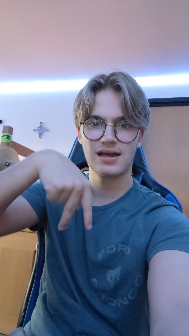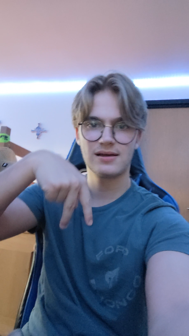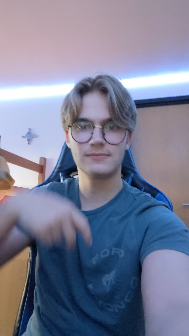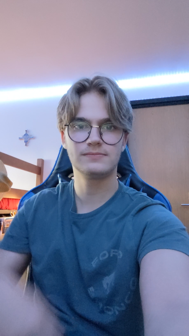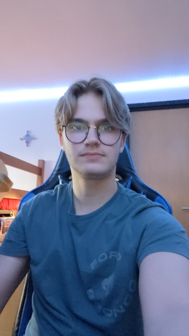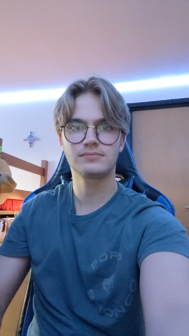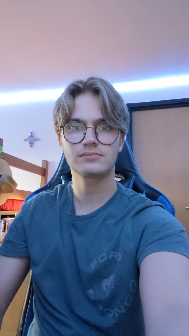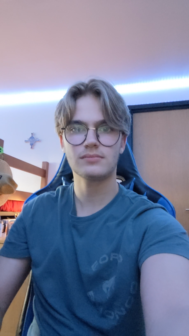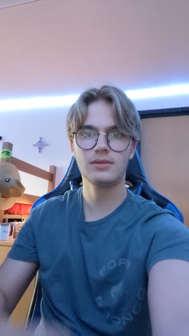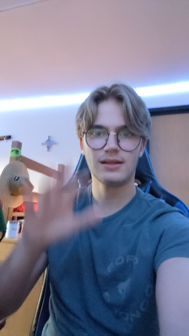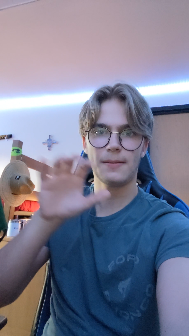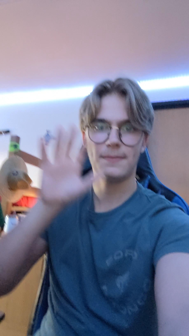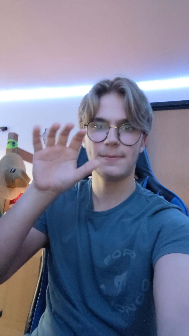climb